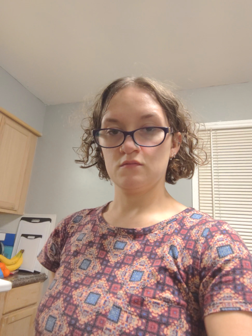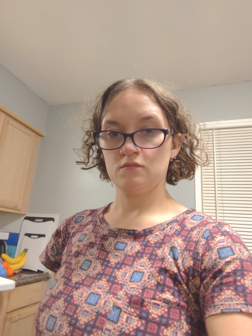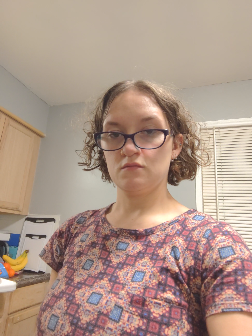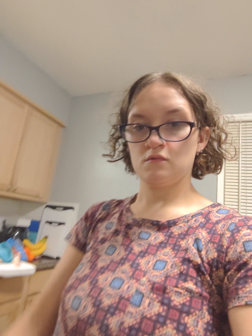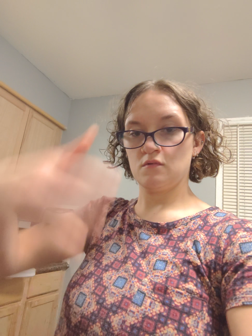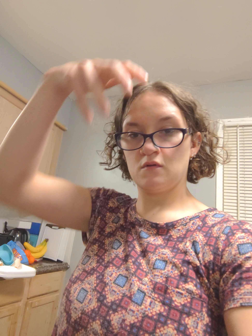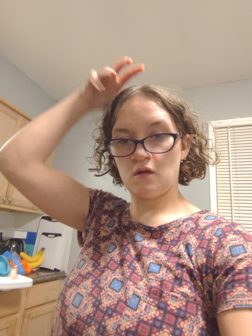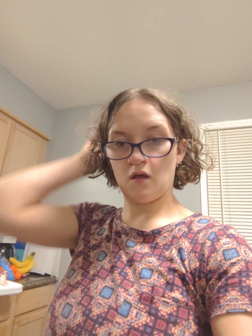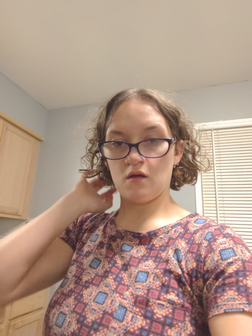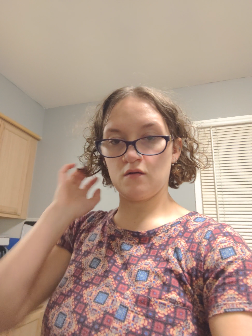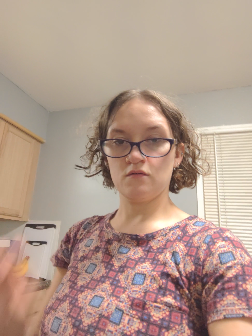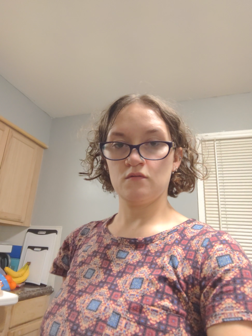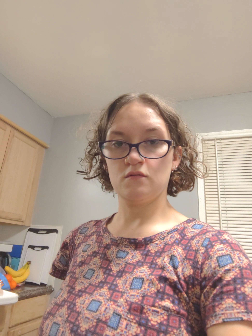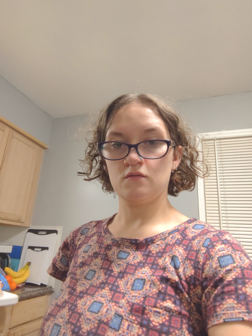lion